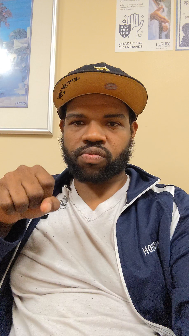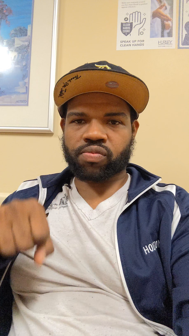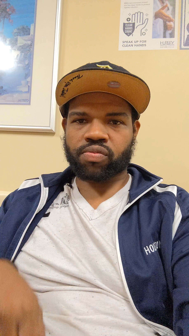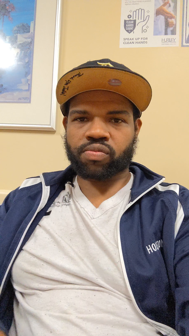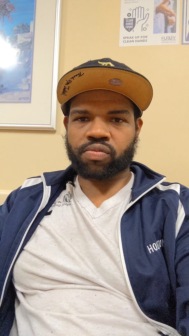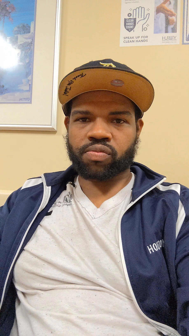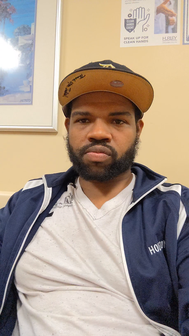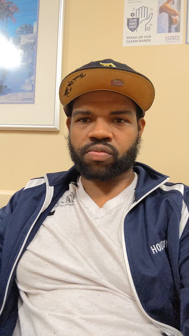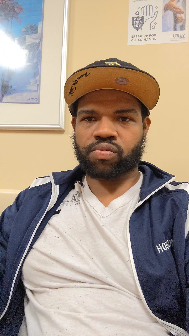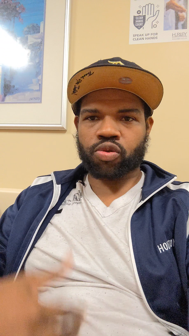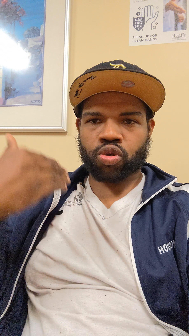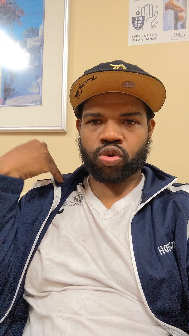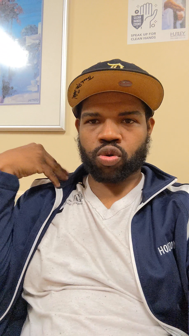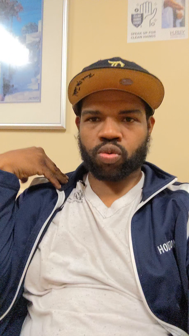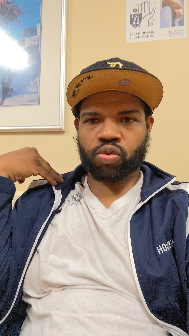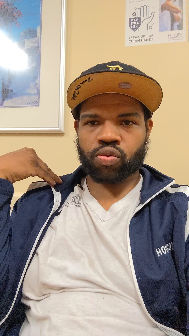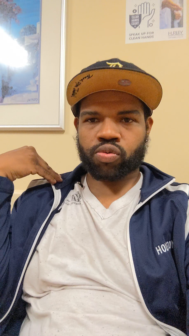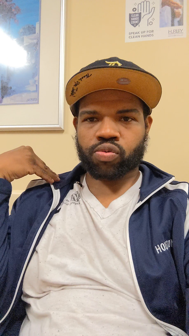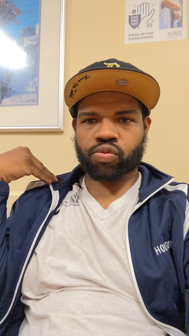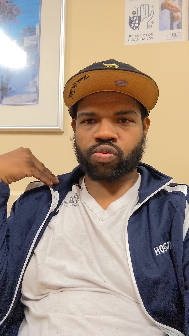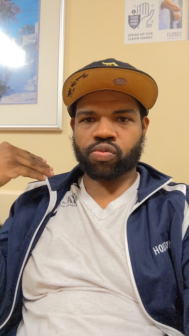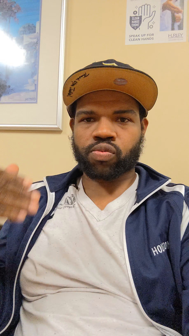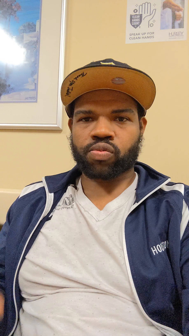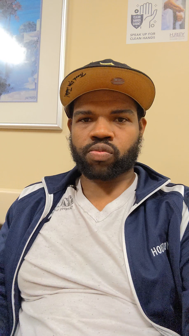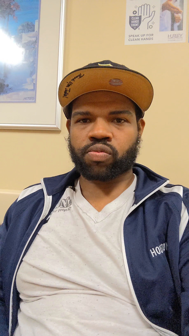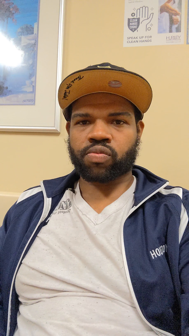shoulder